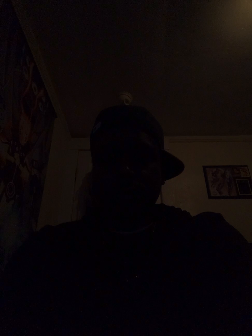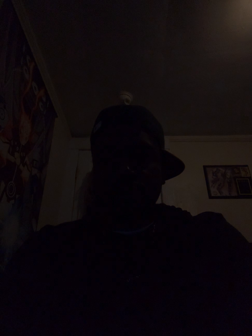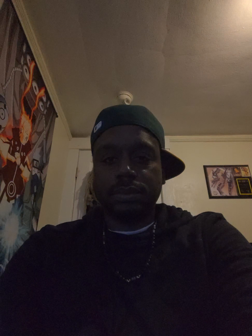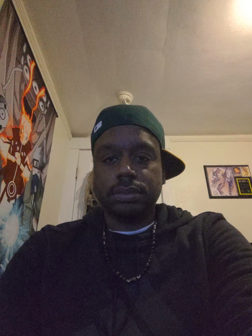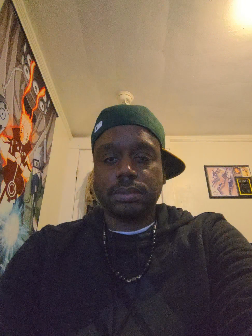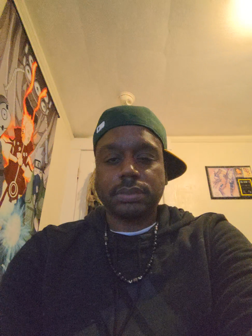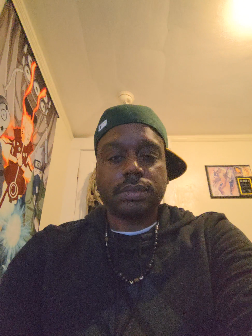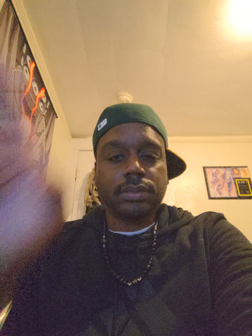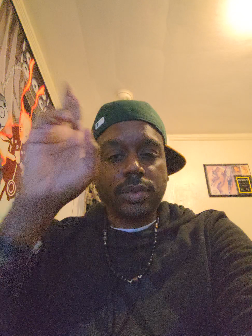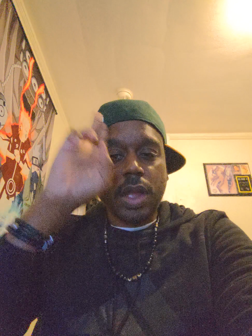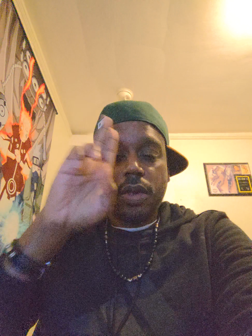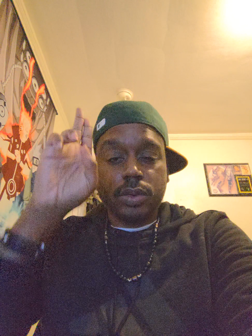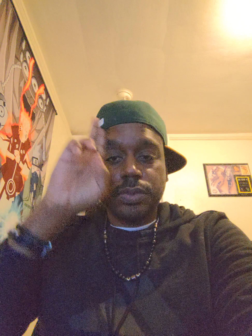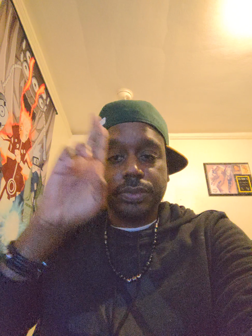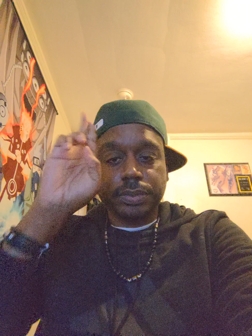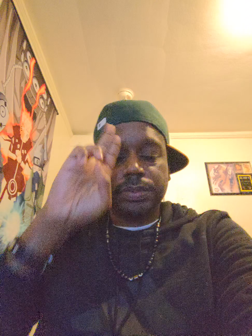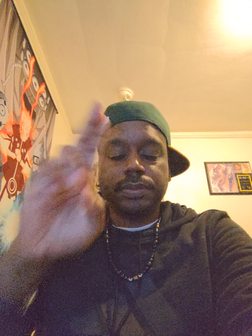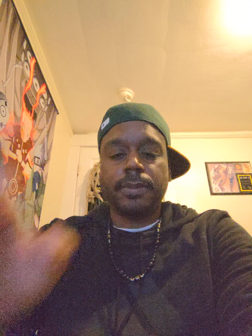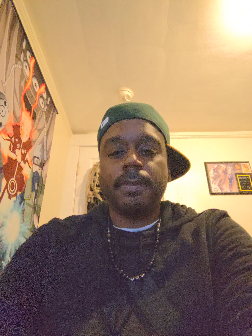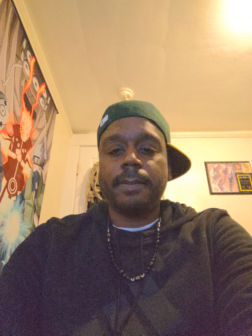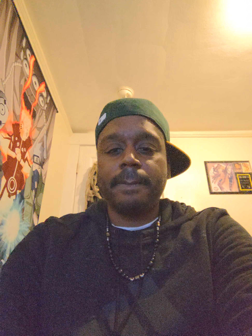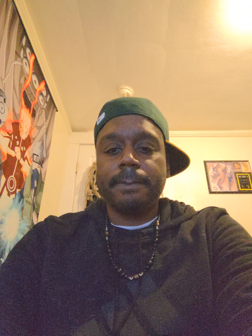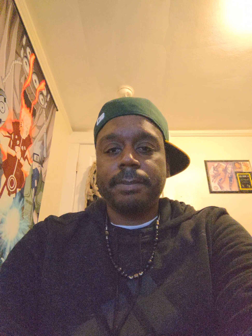uncle